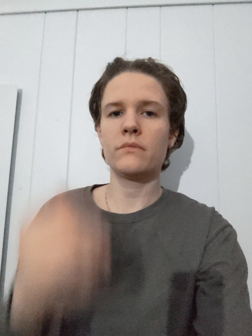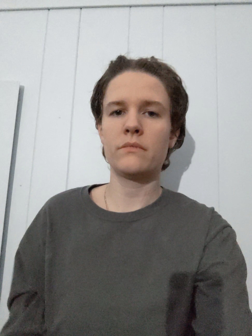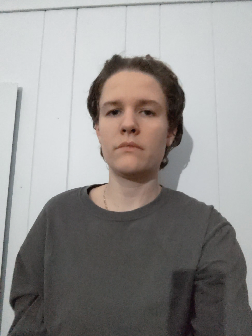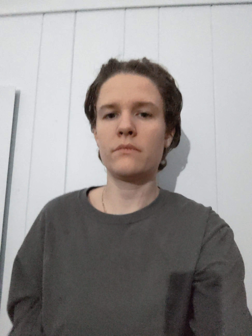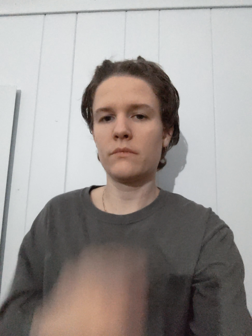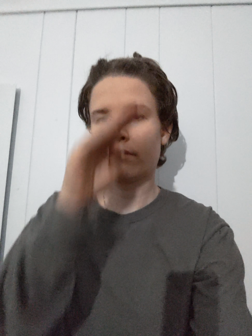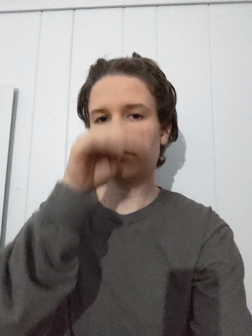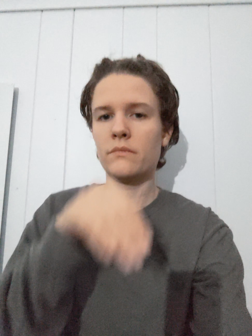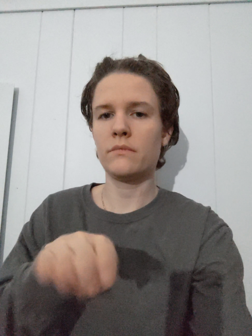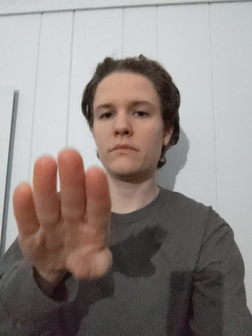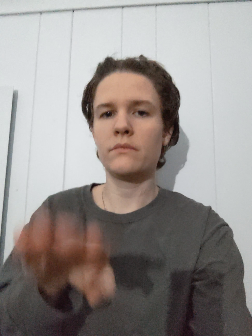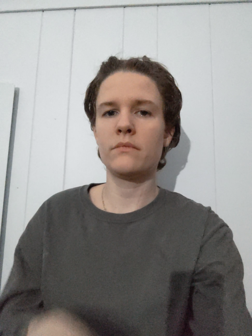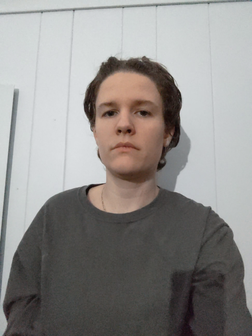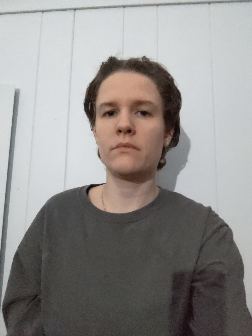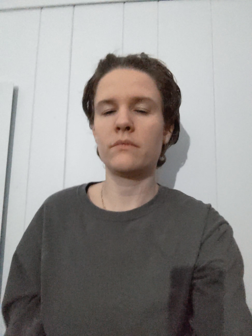elephant